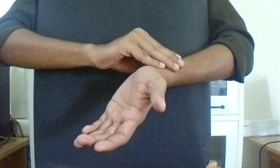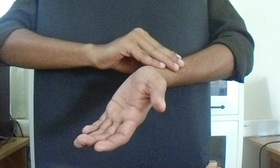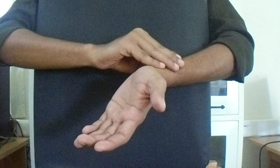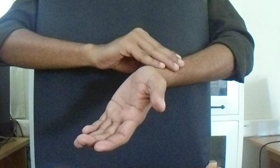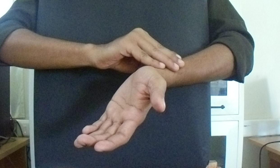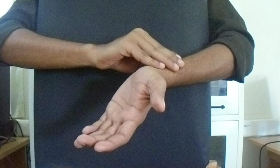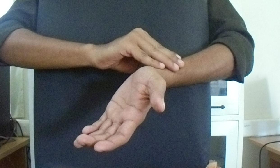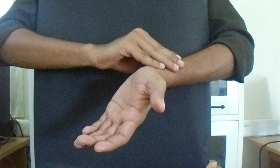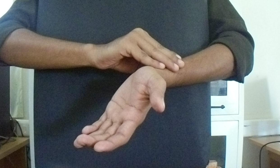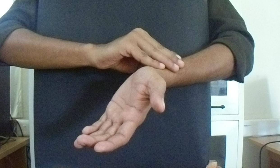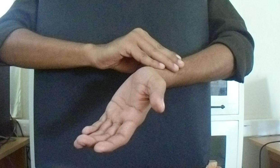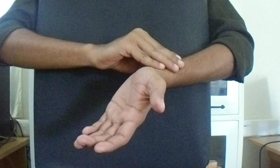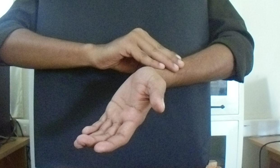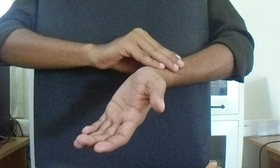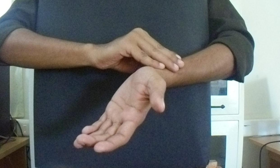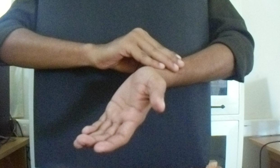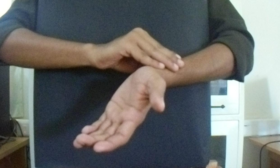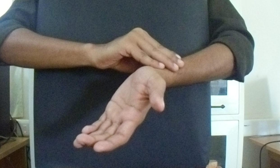doctor